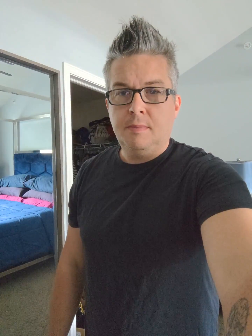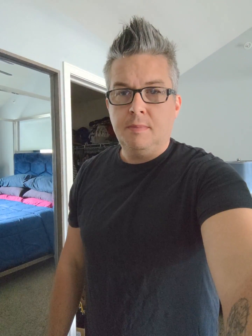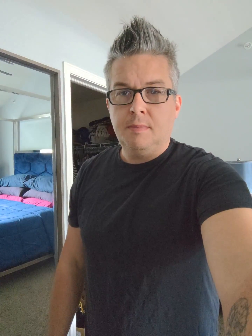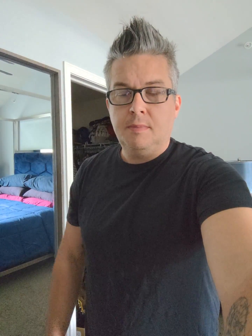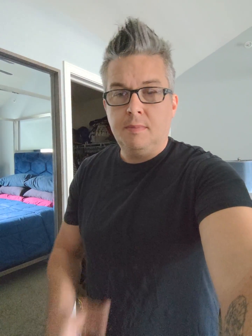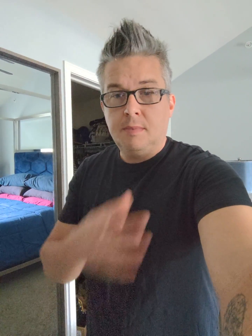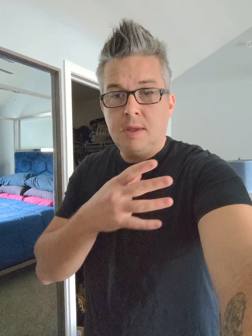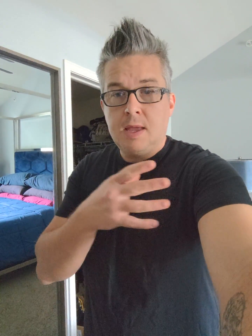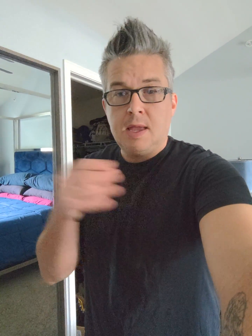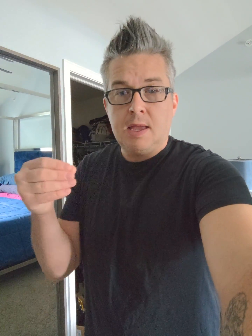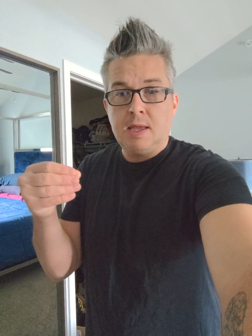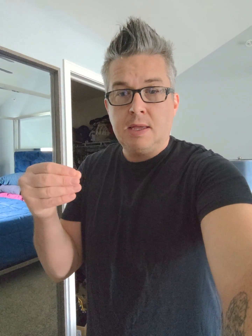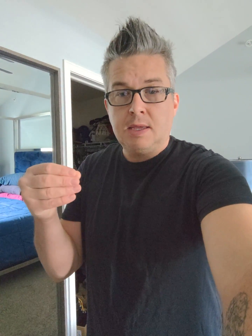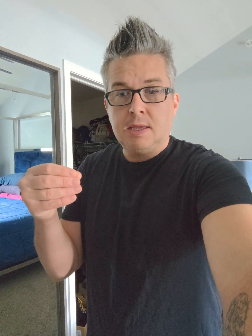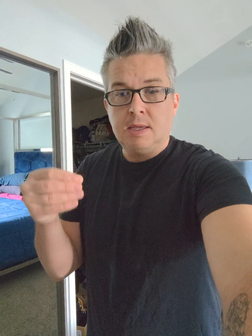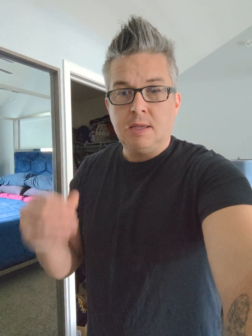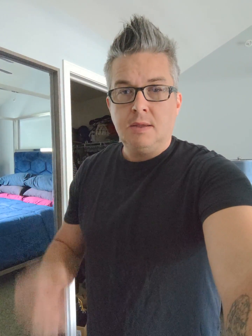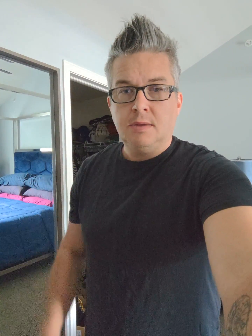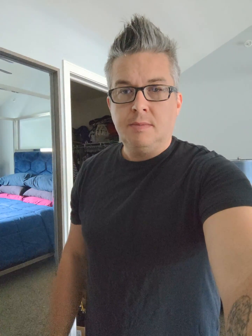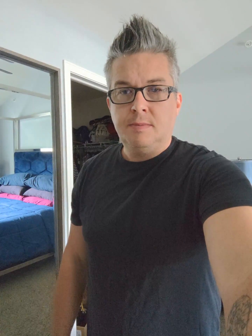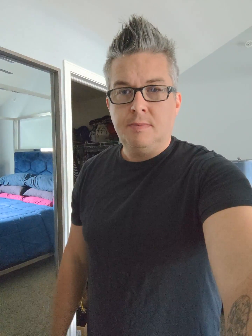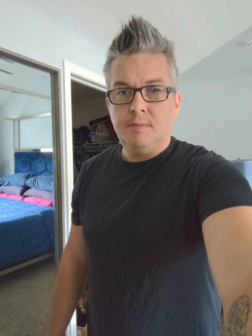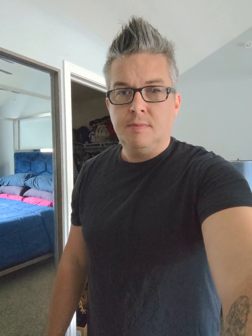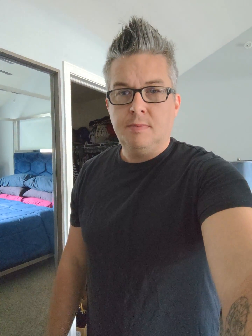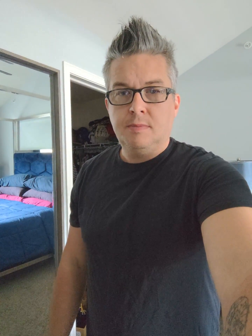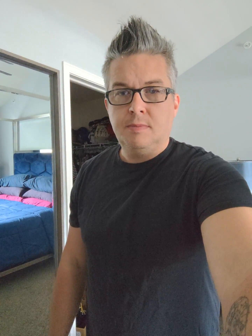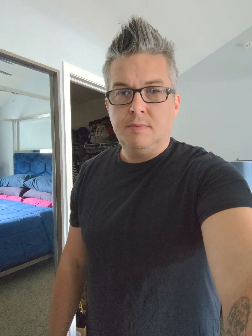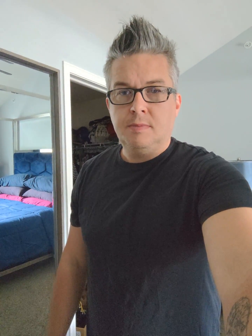and